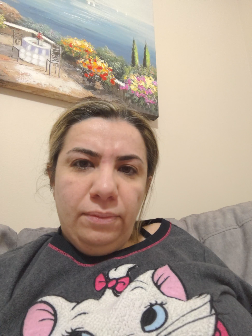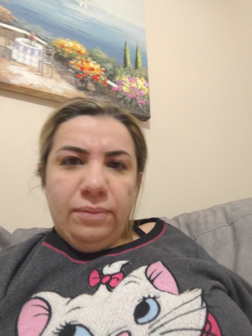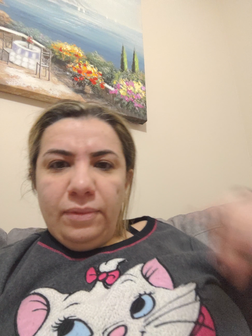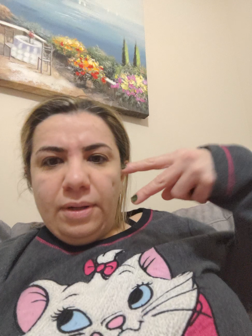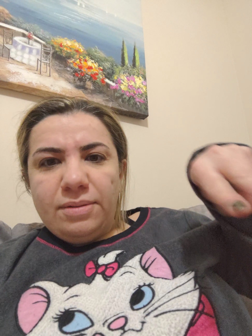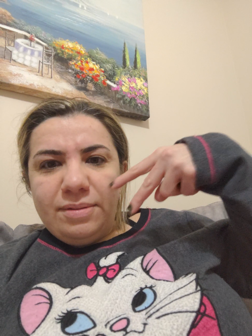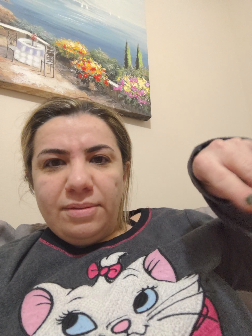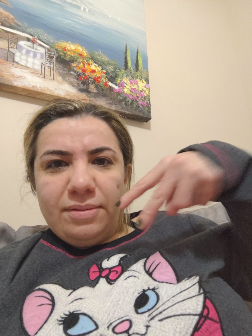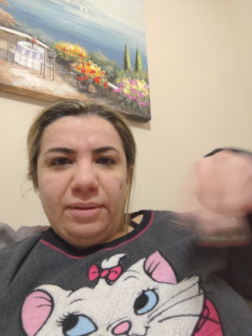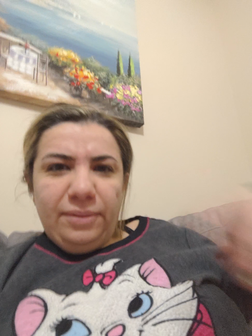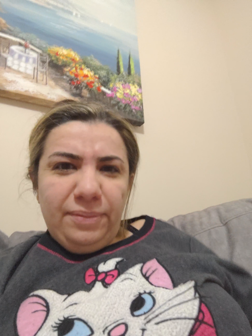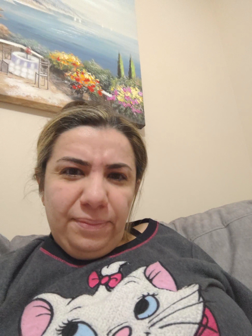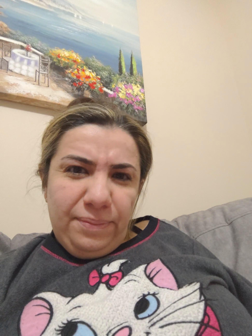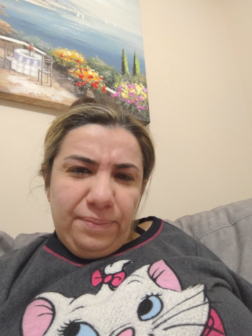dance